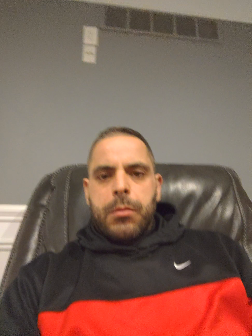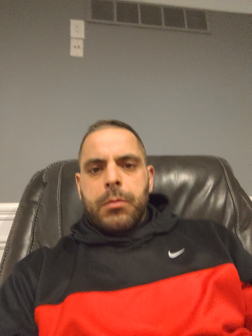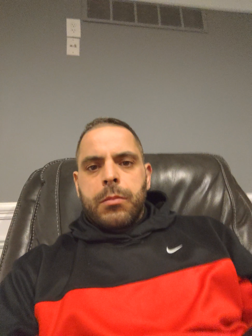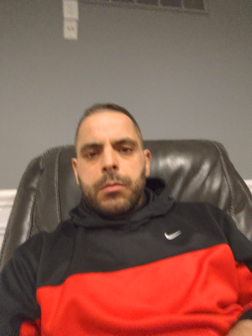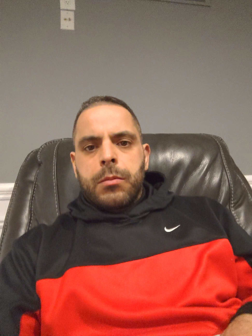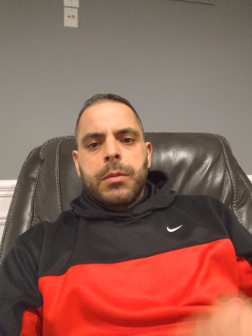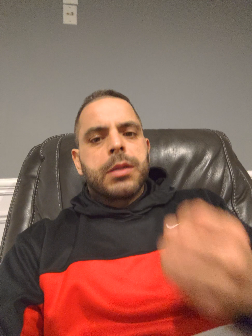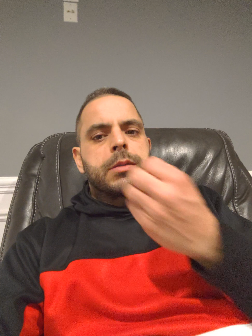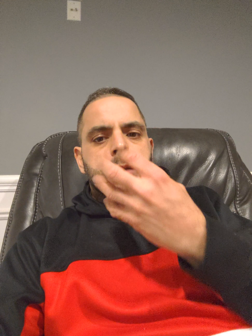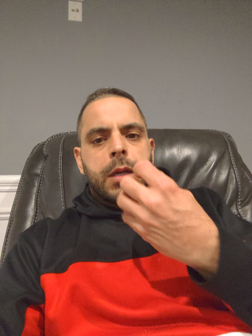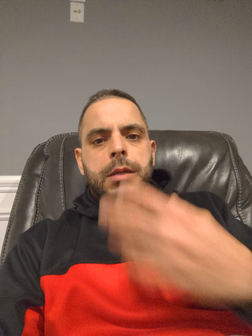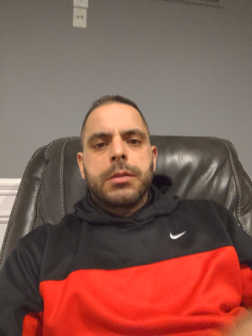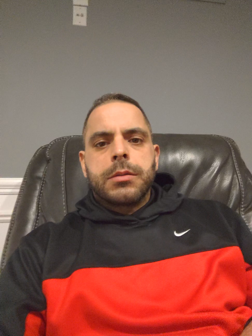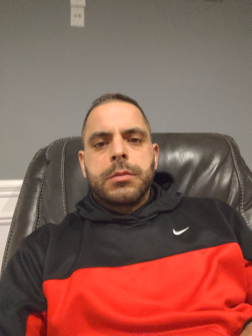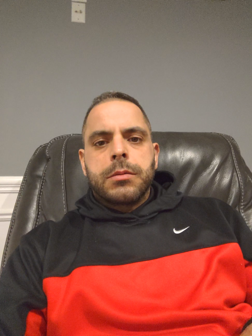snack